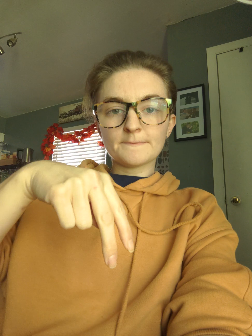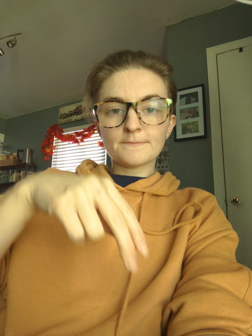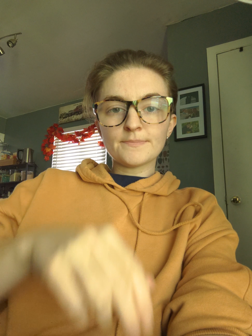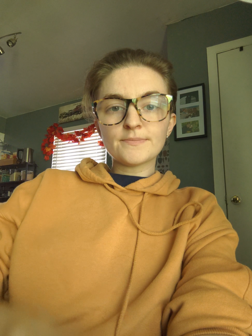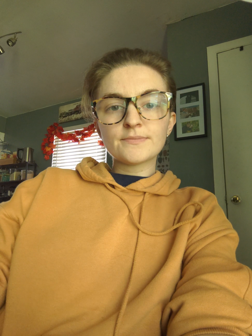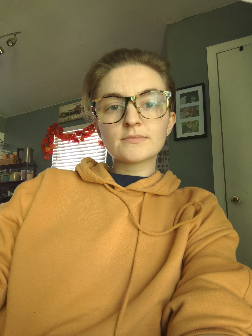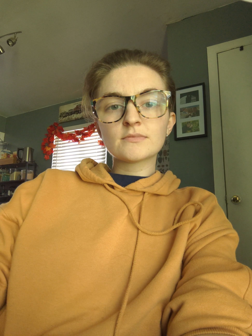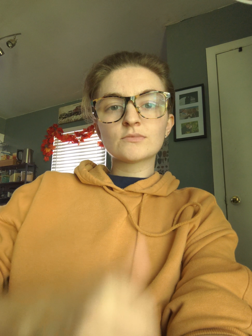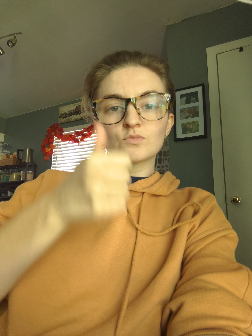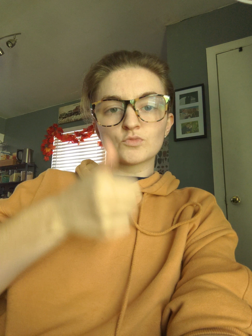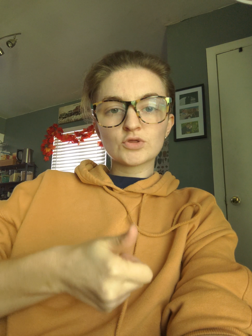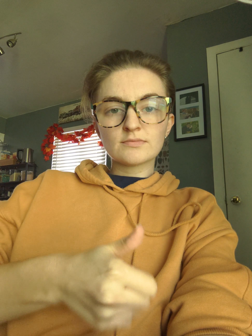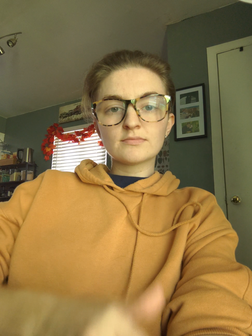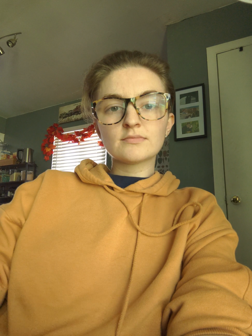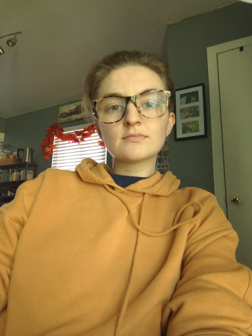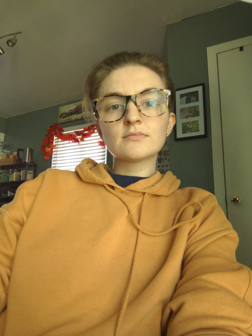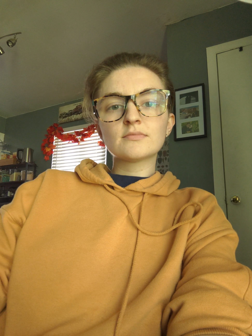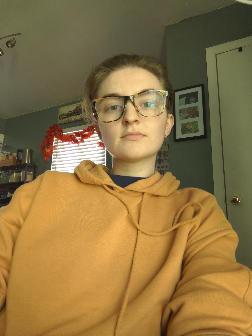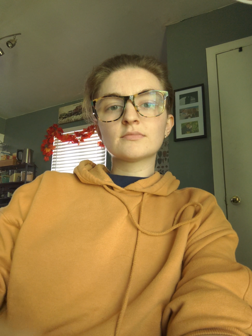each